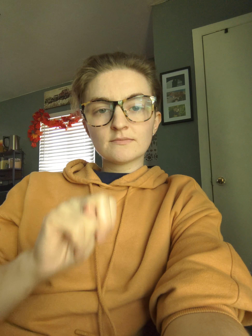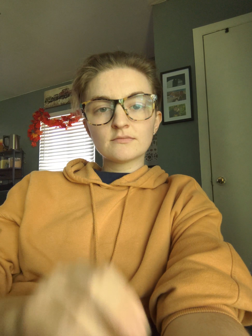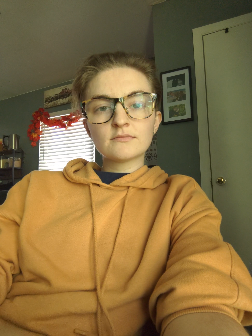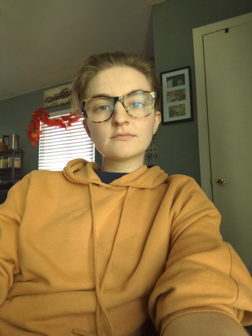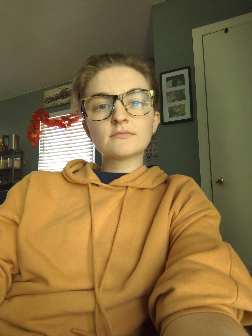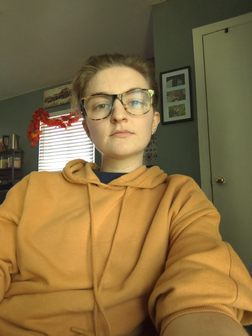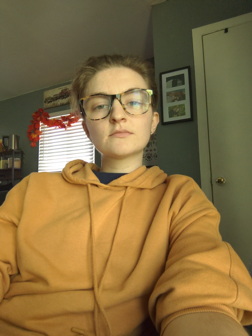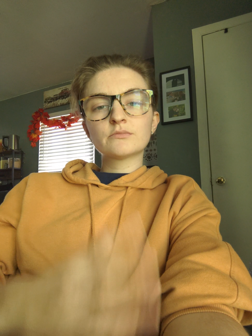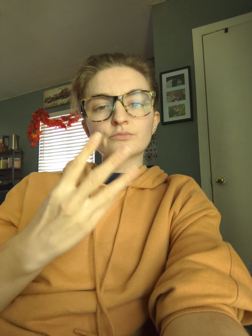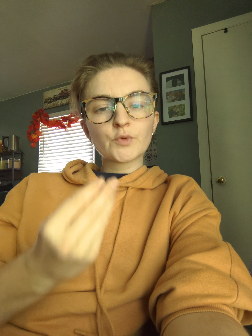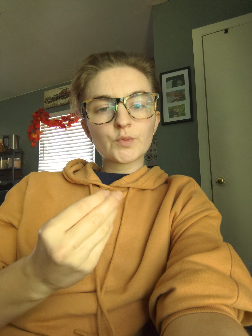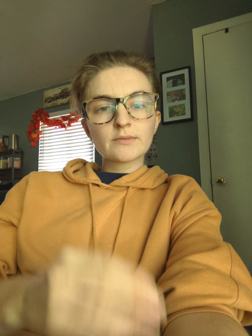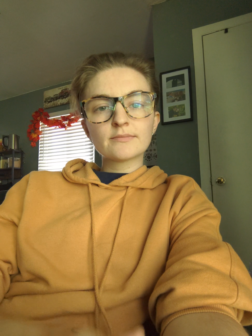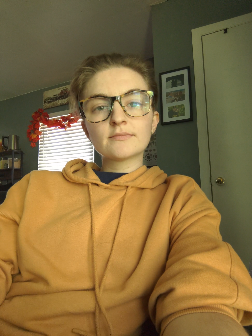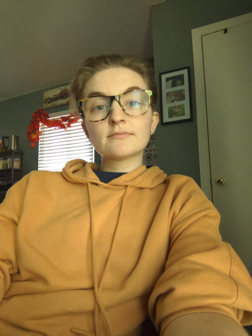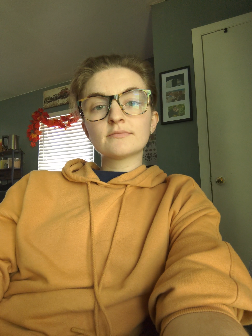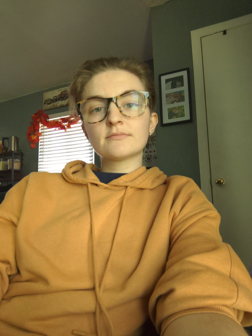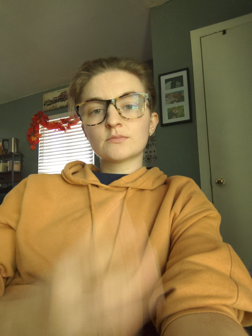gentle